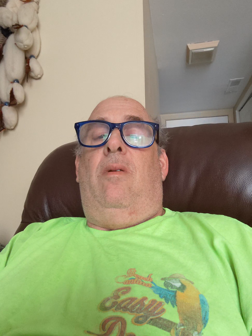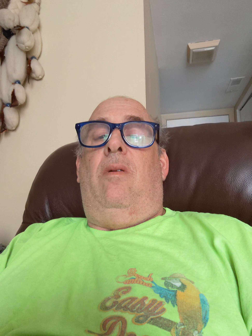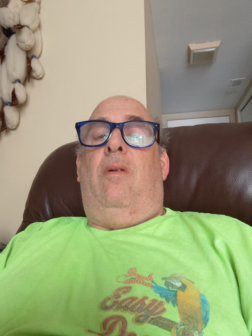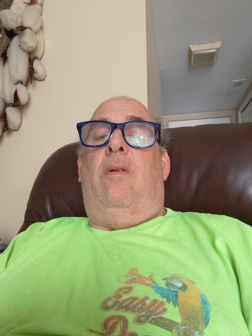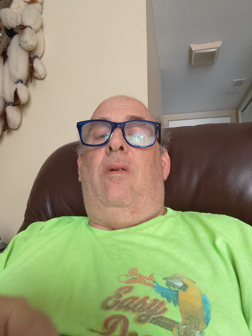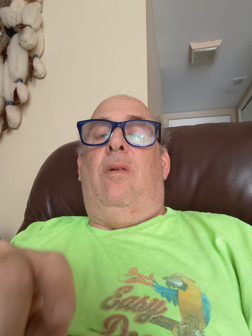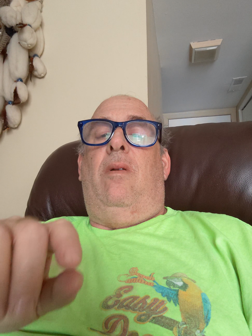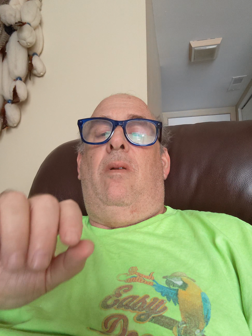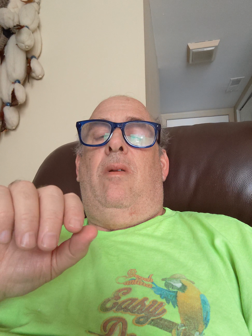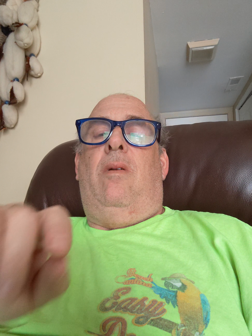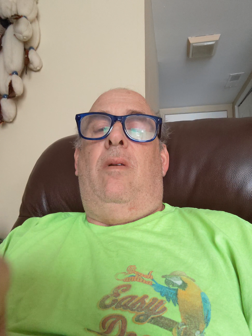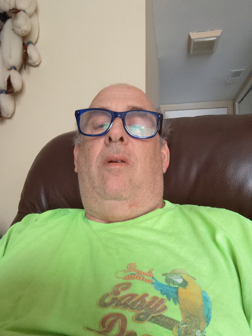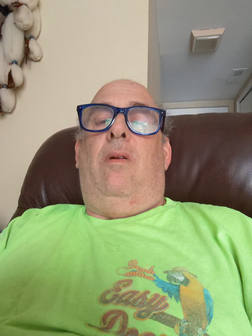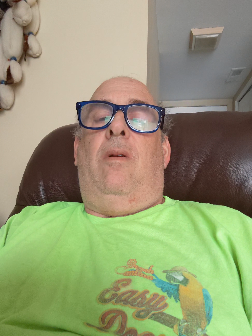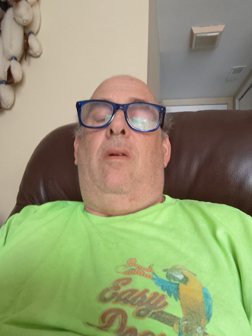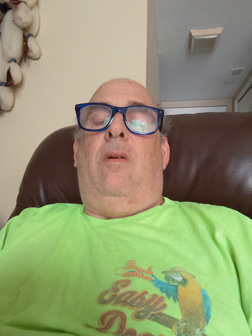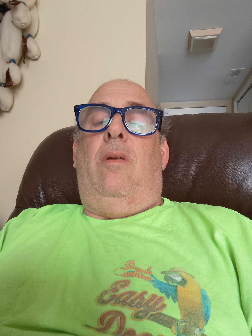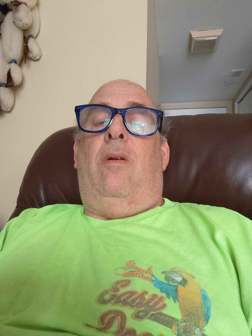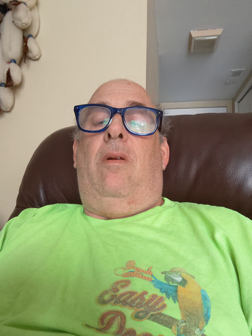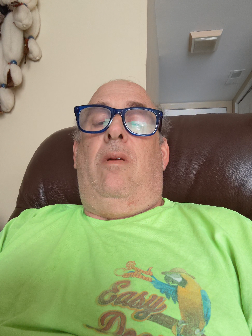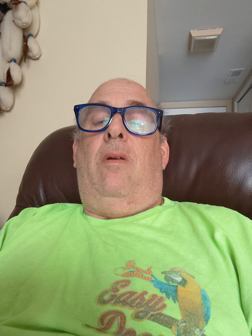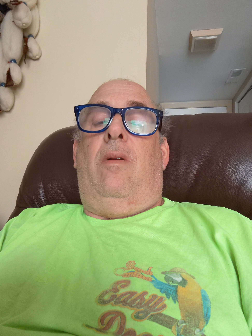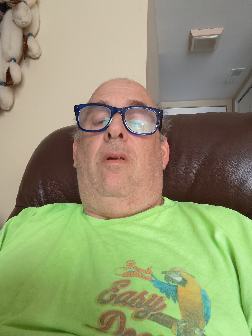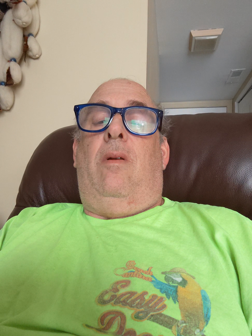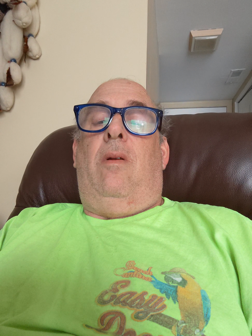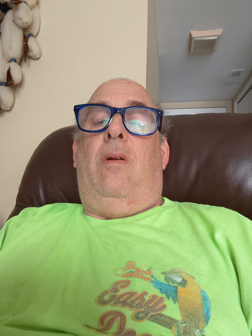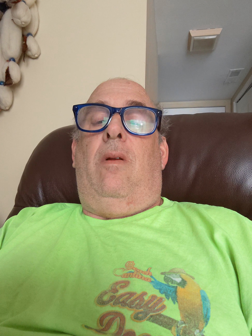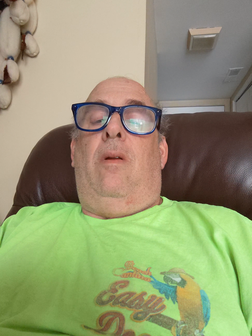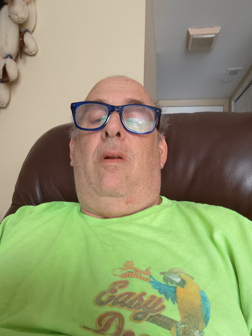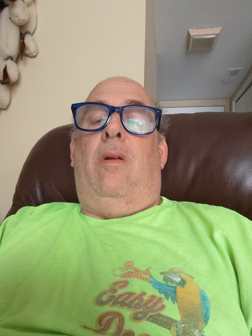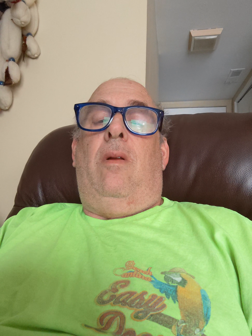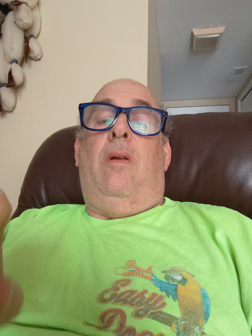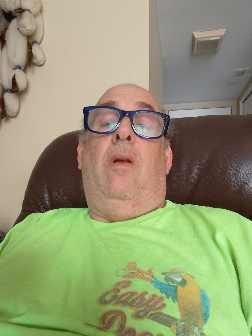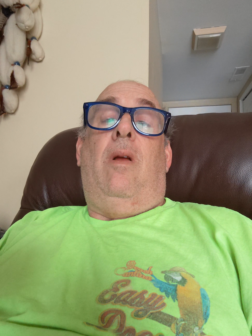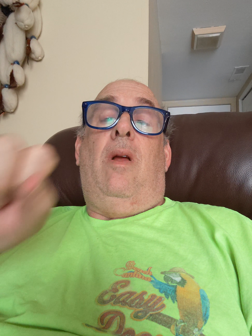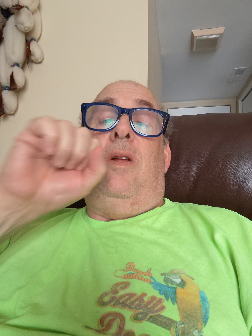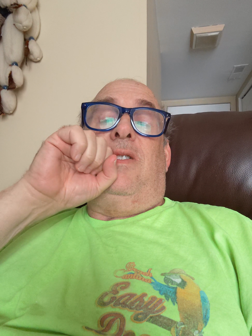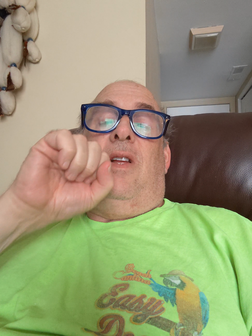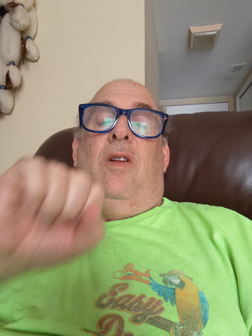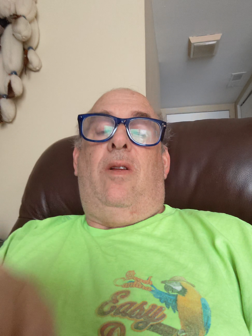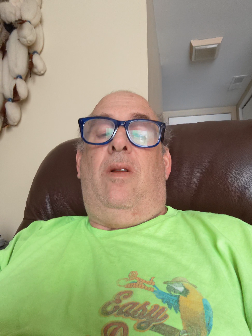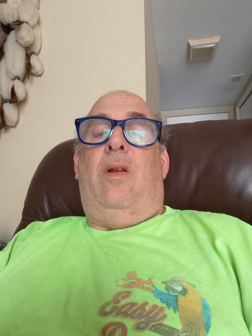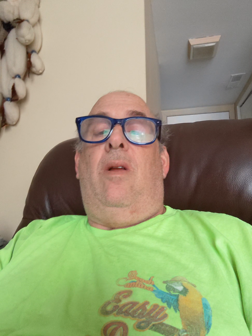carrot